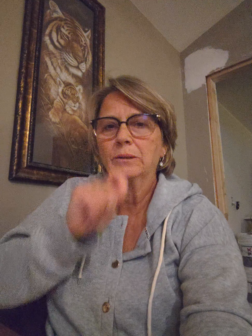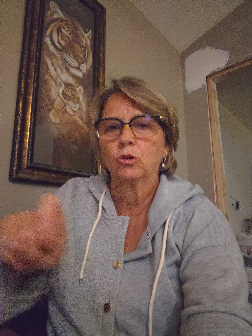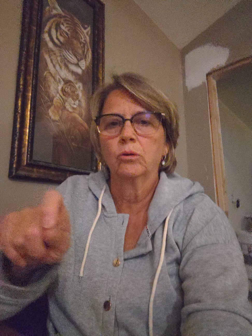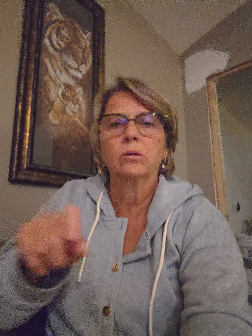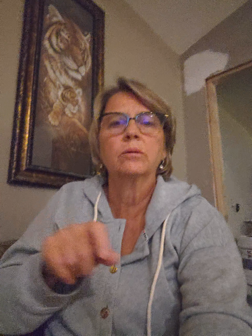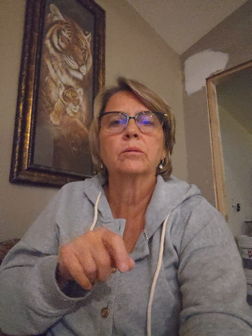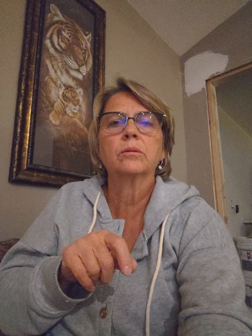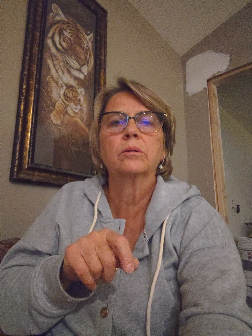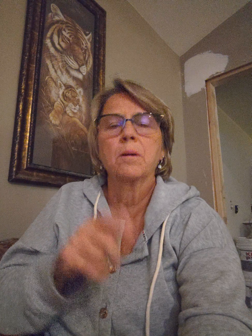pencil